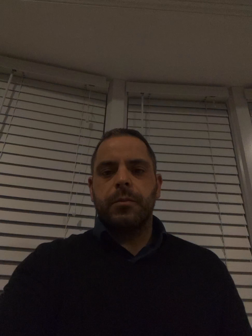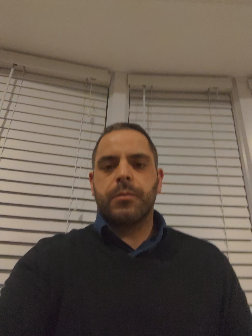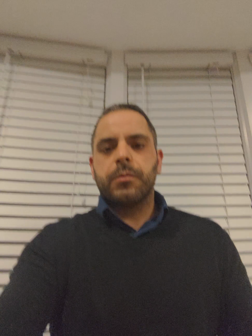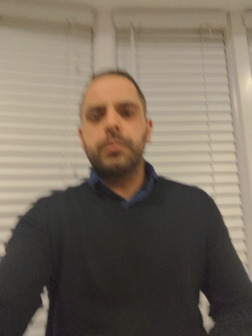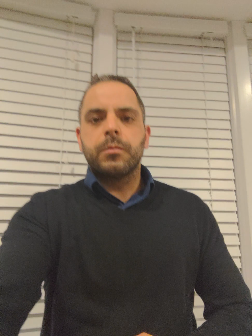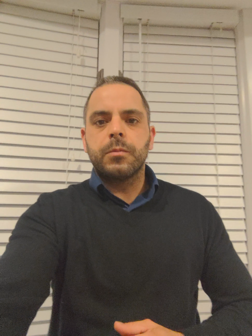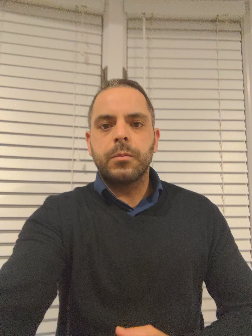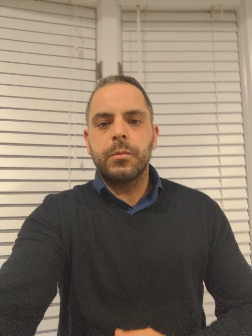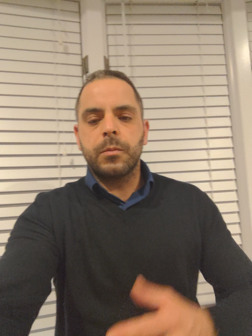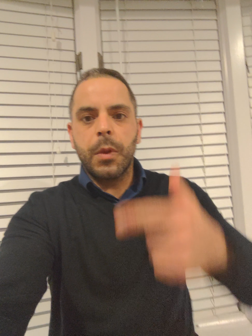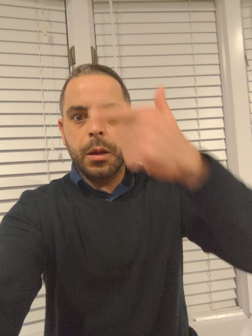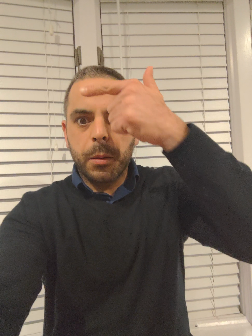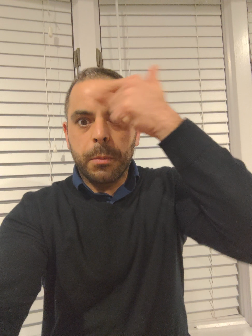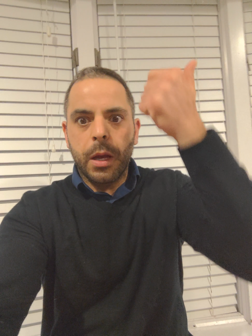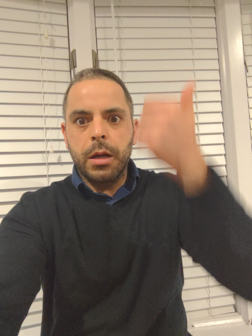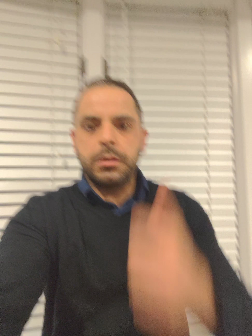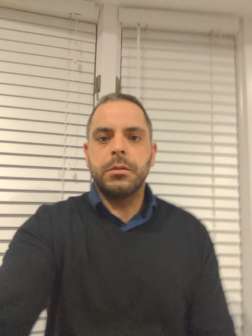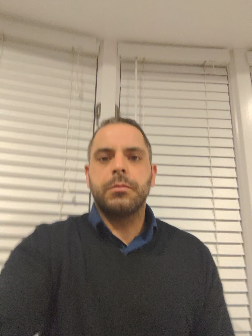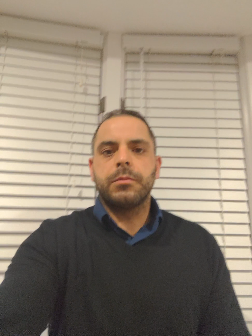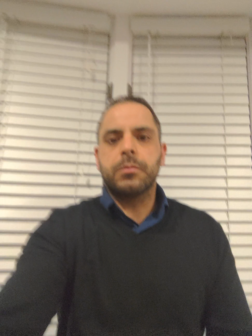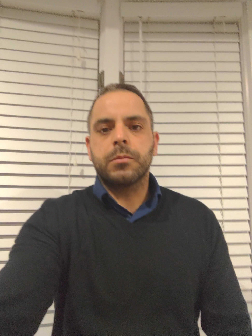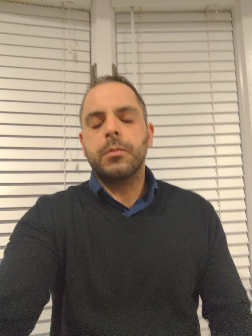because